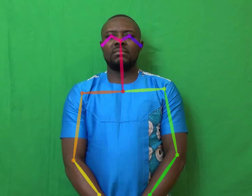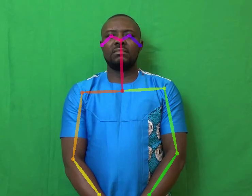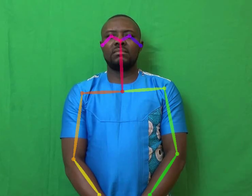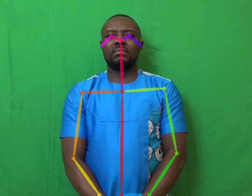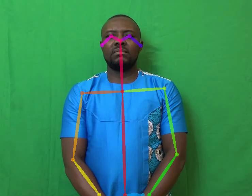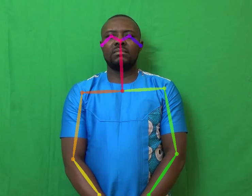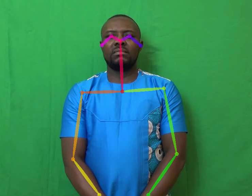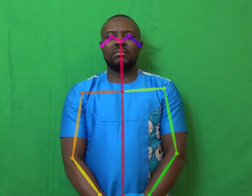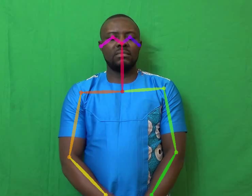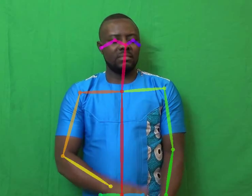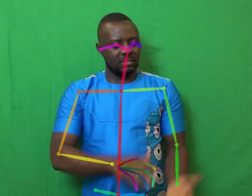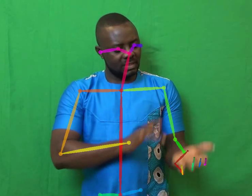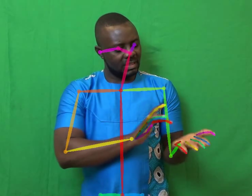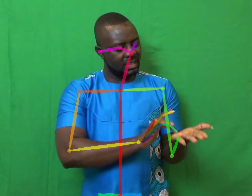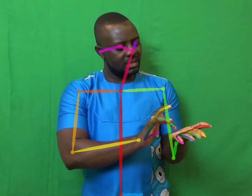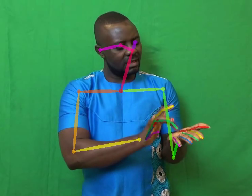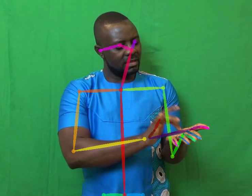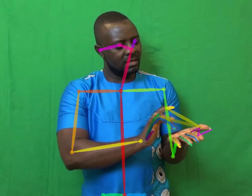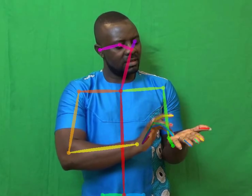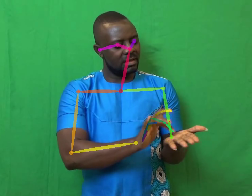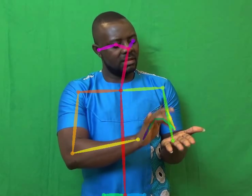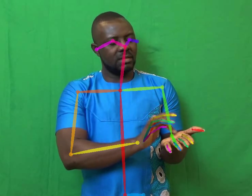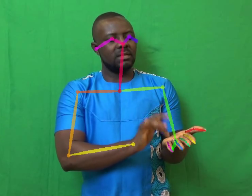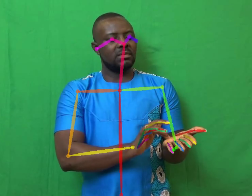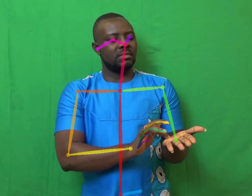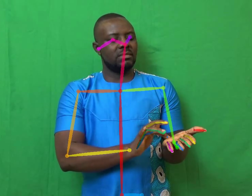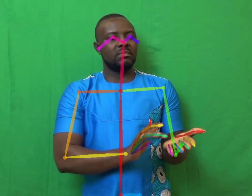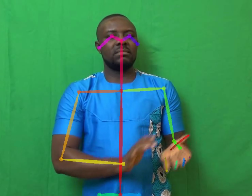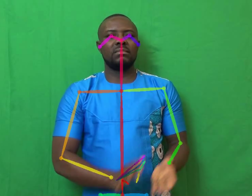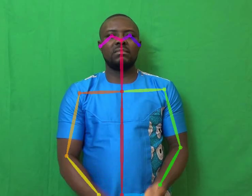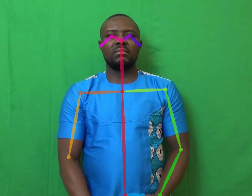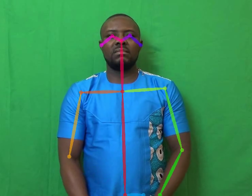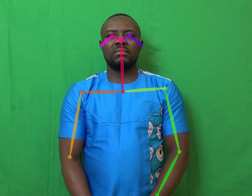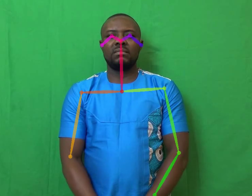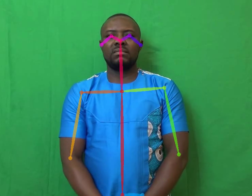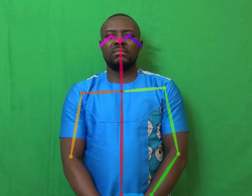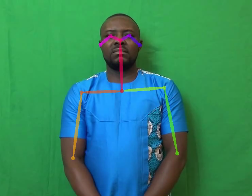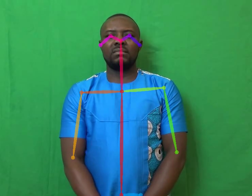calculator